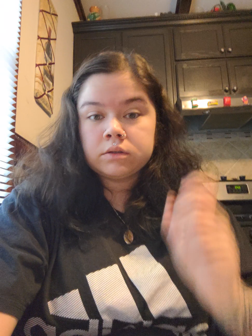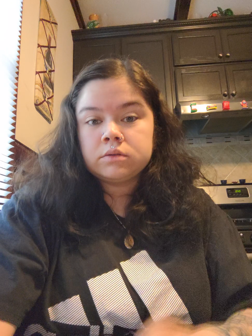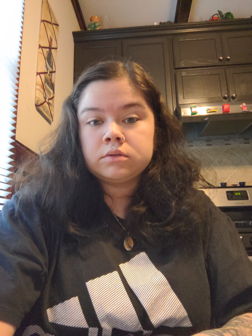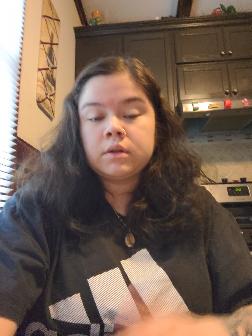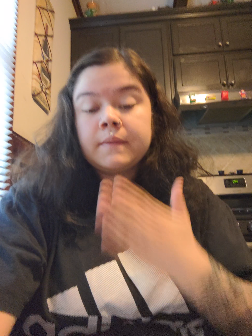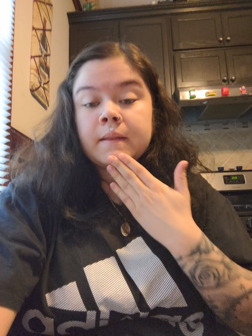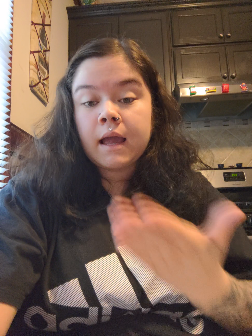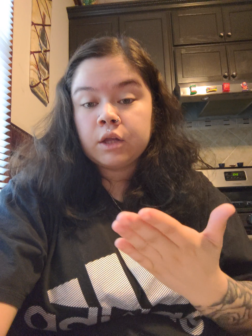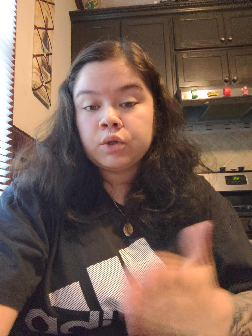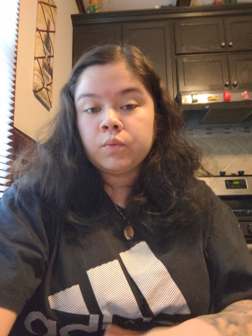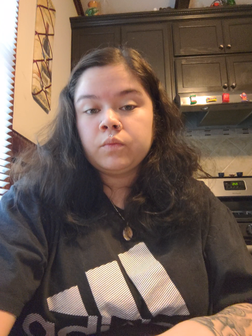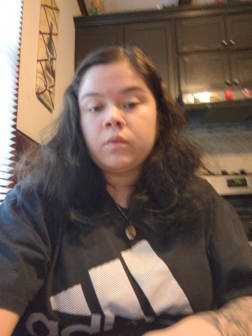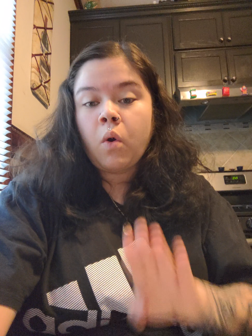thank you